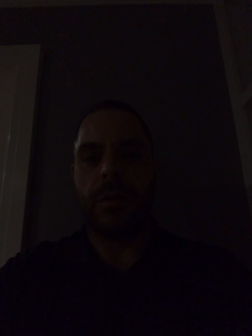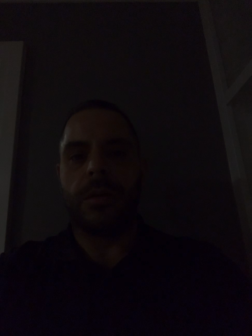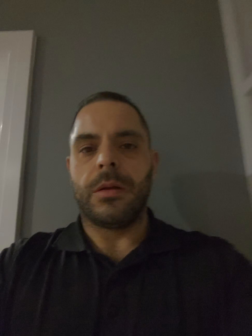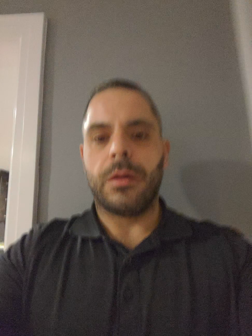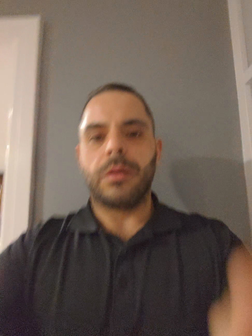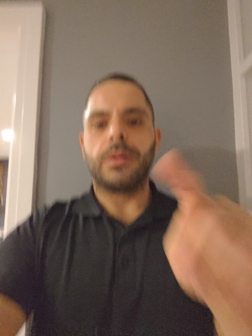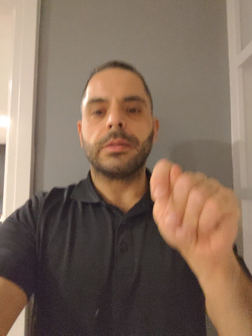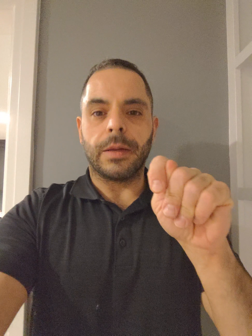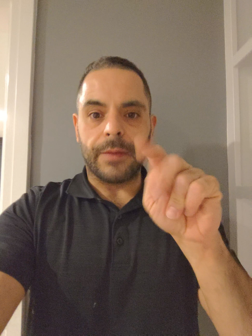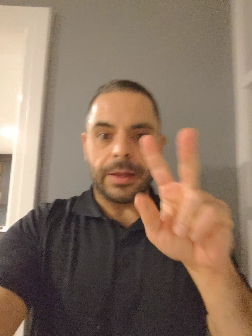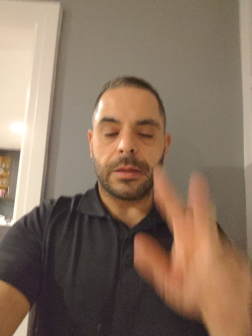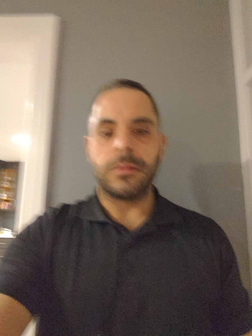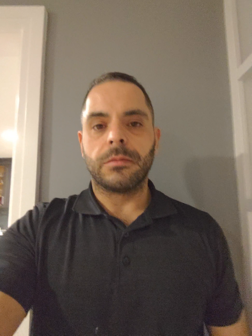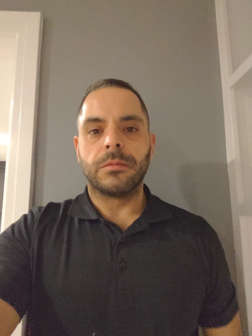TV